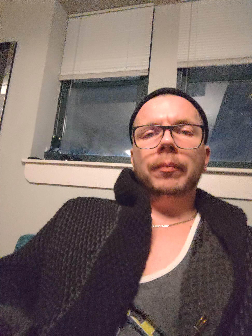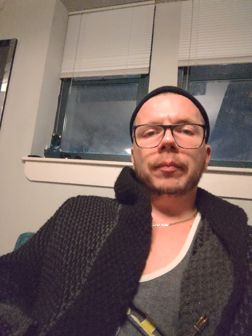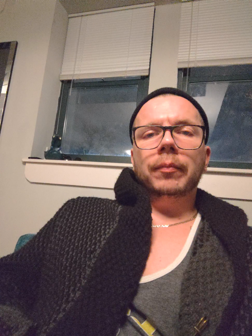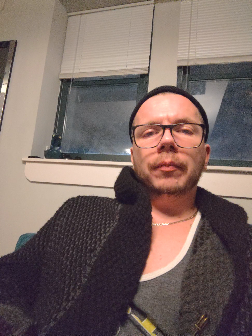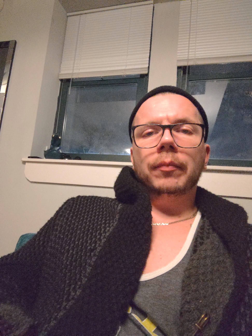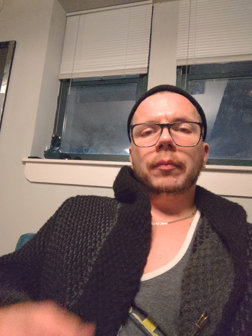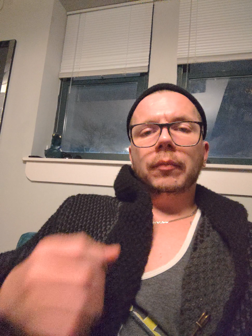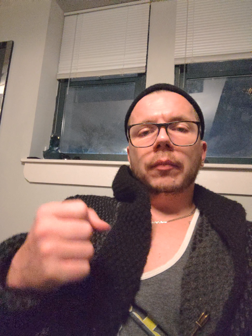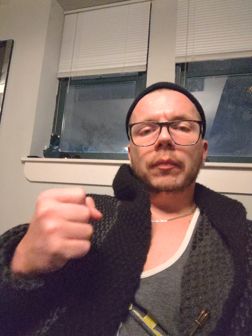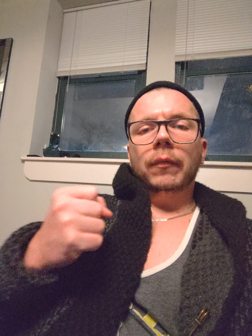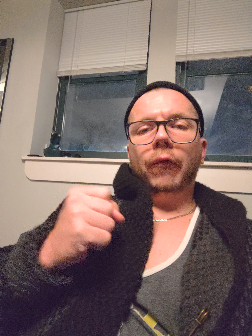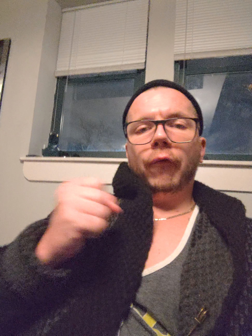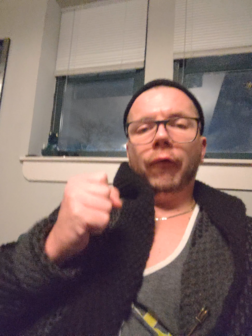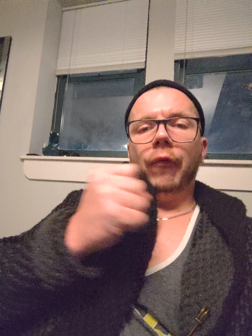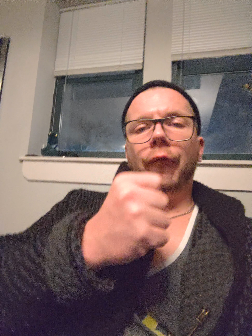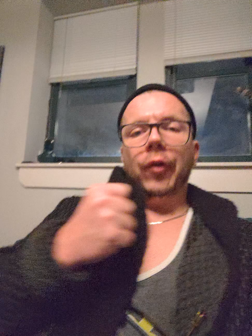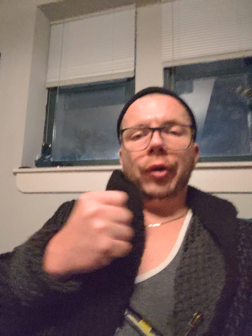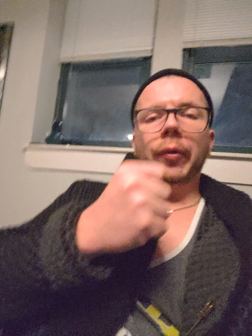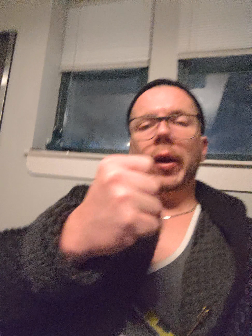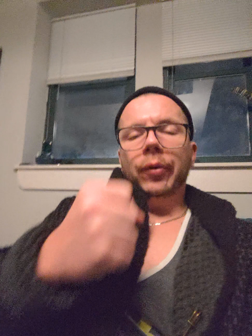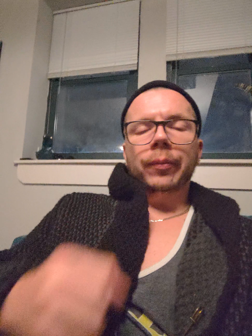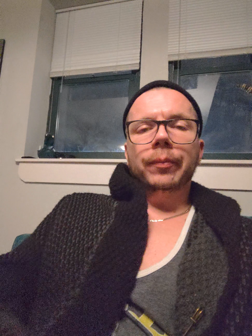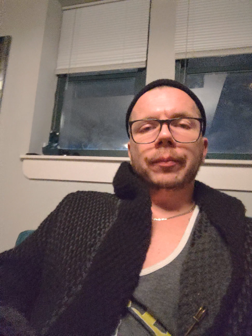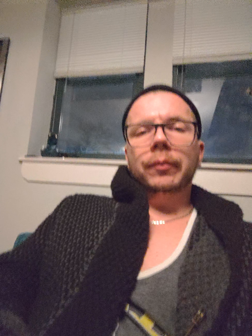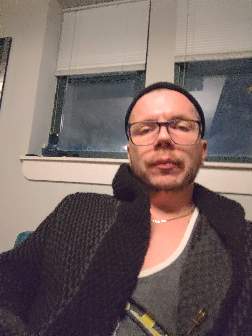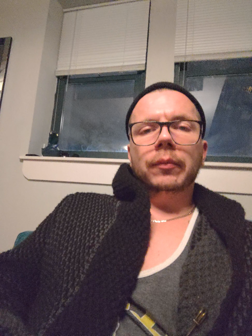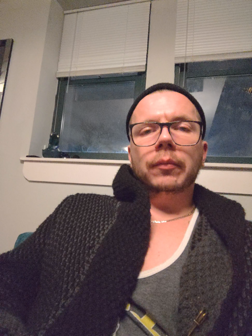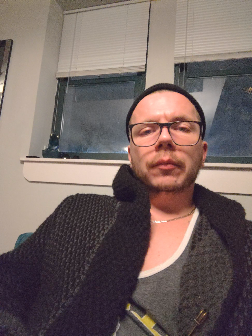refrigerator